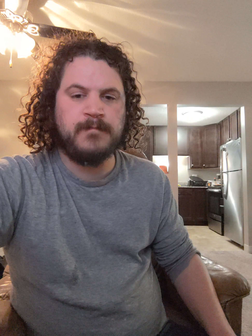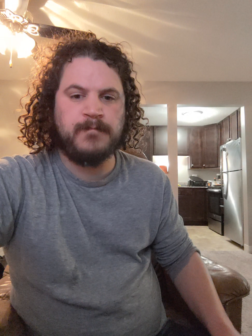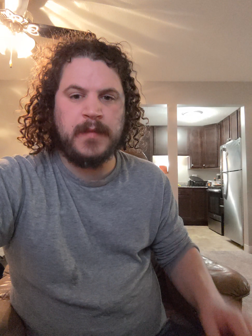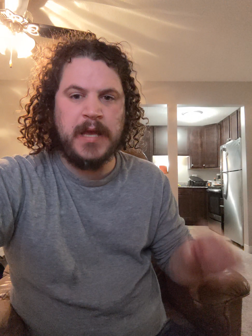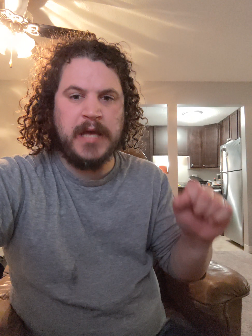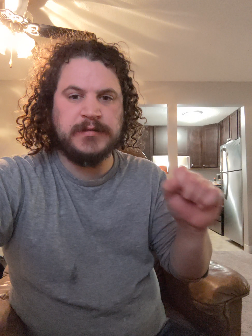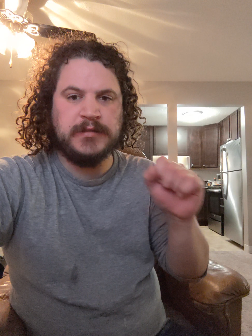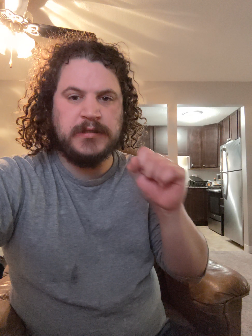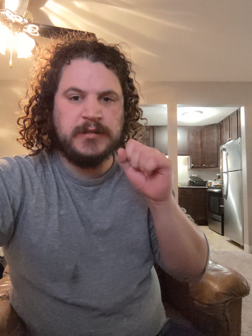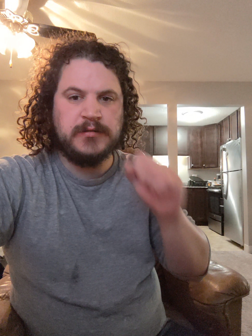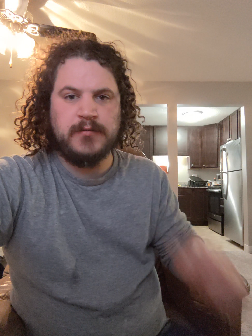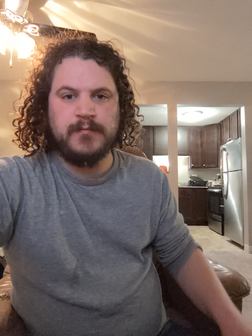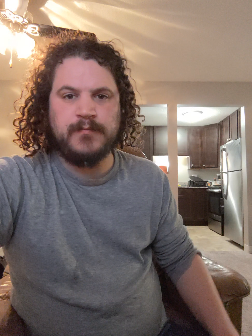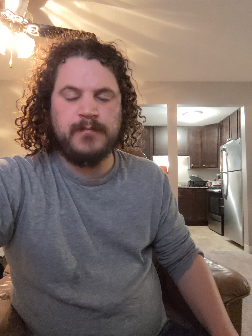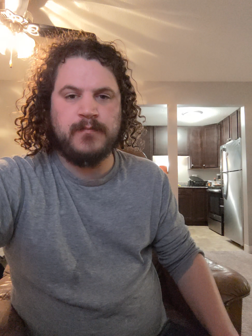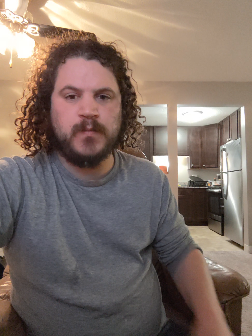carrot